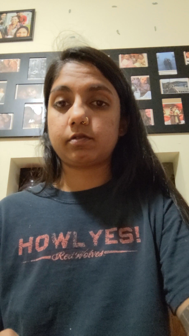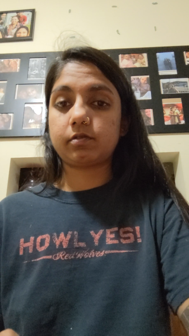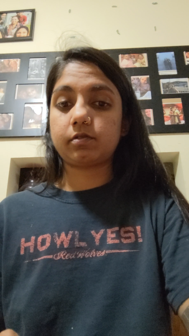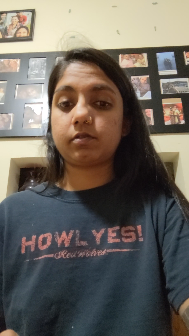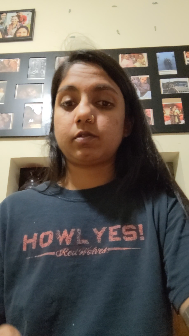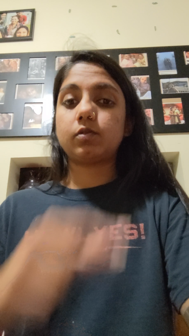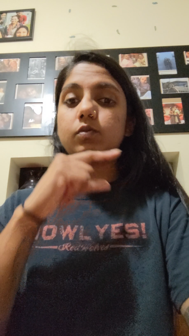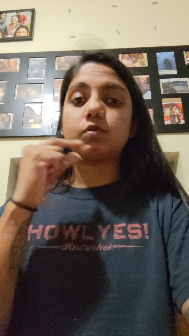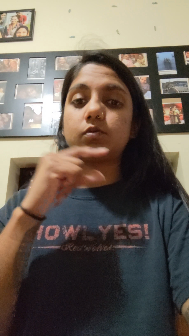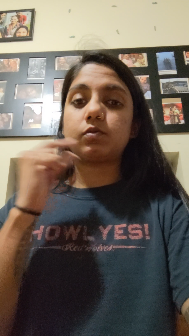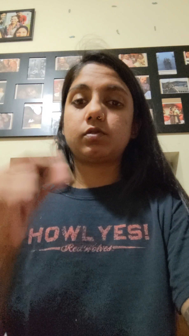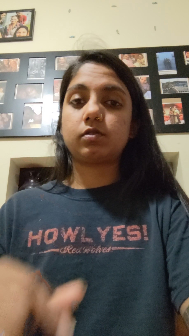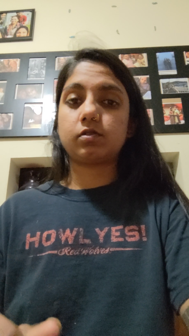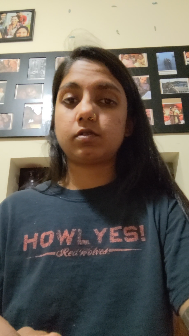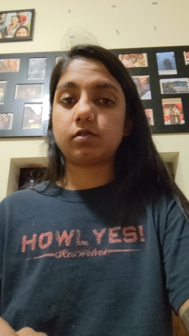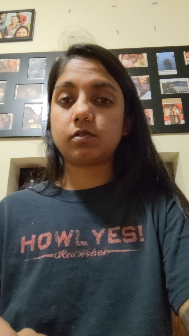glue